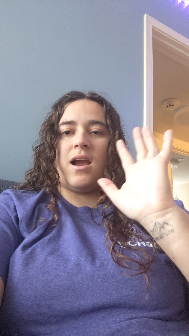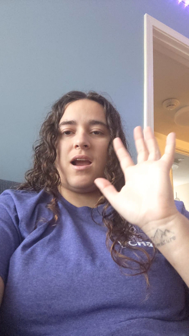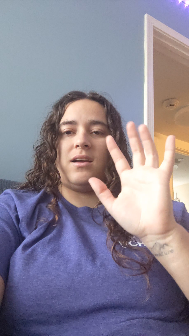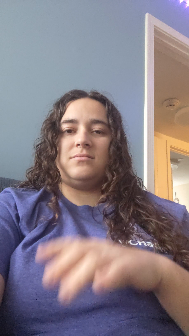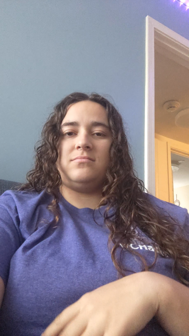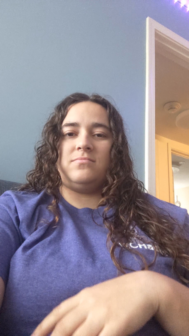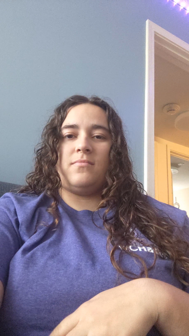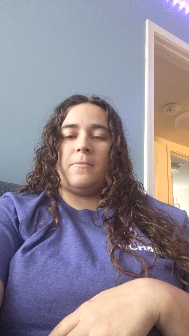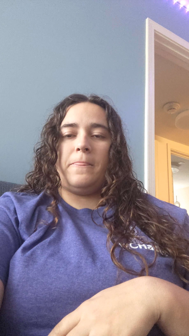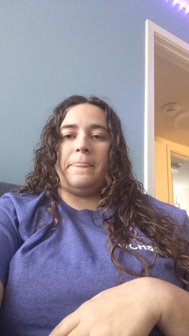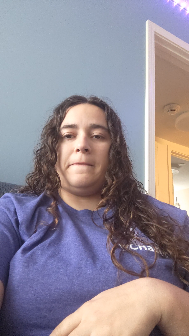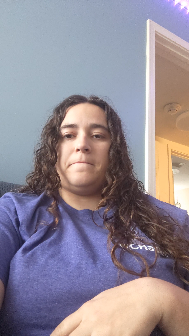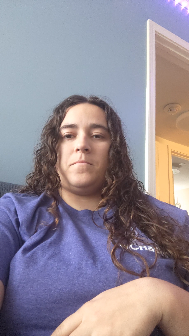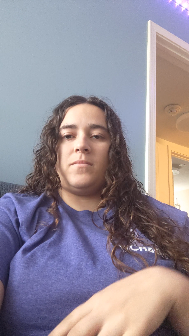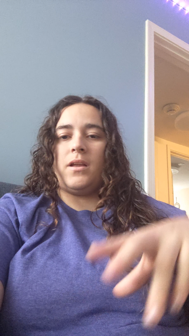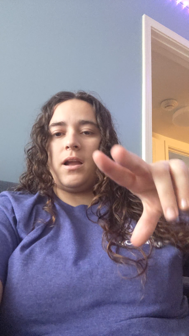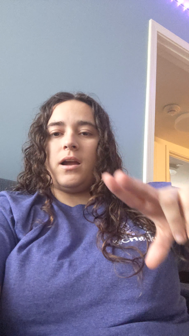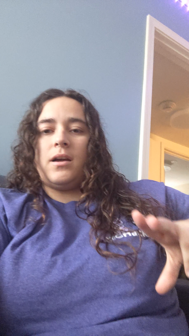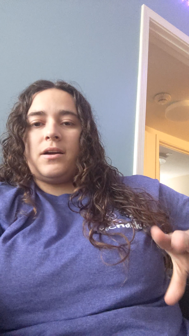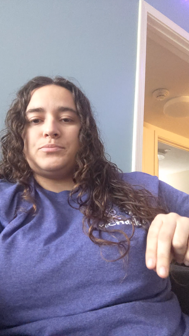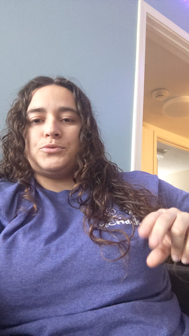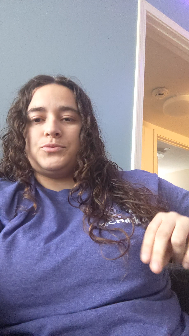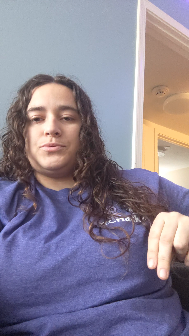diaper